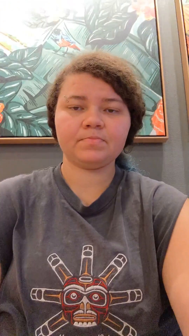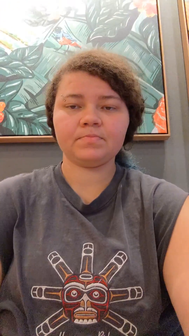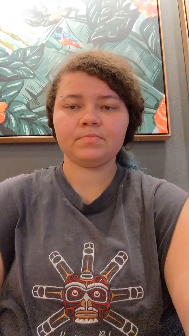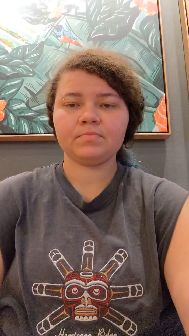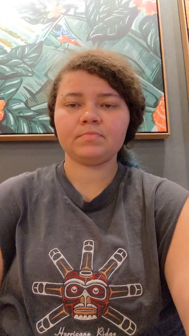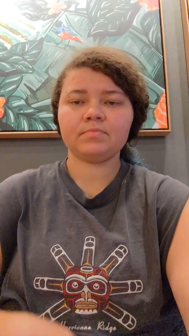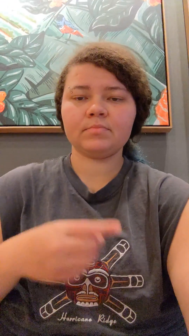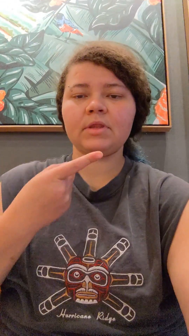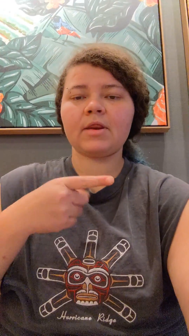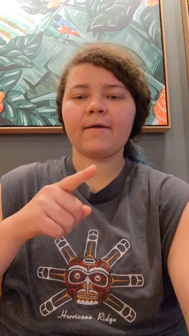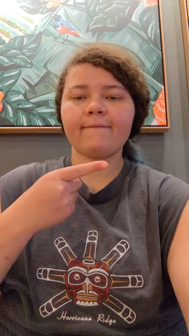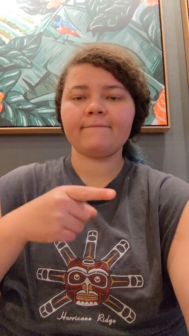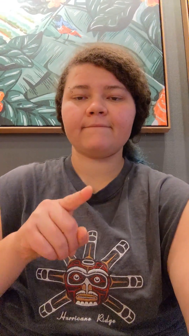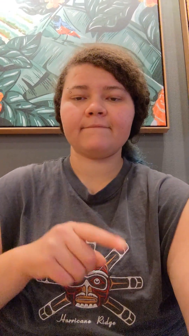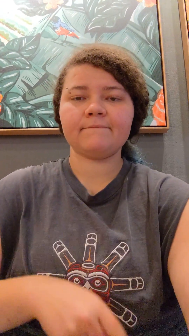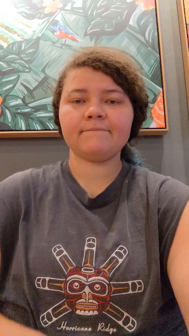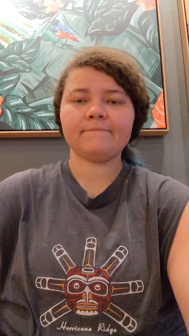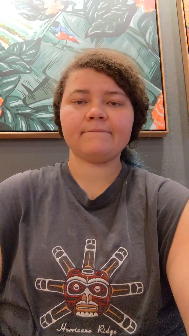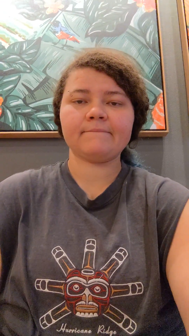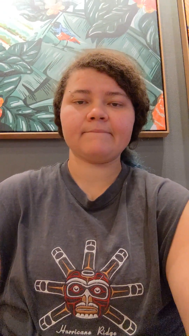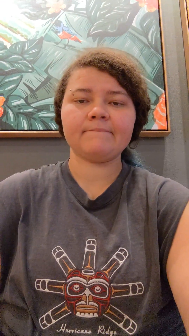knife